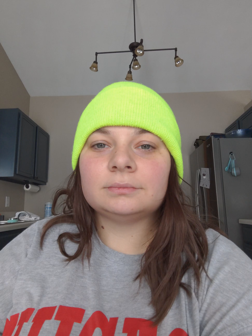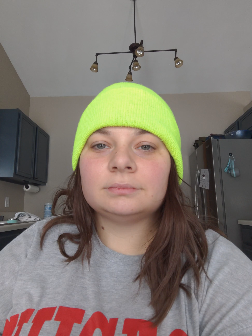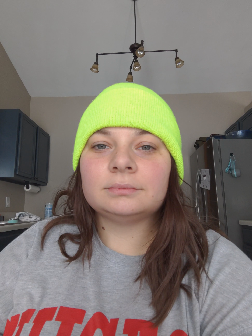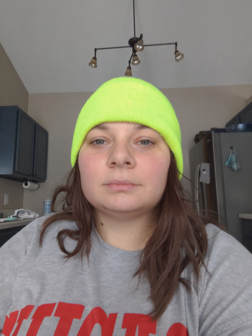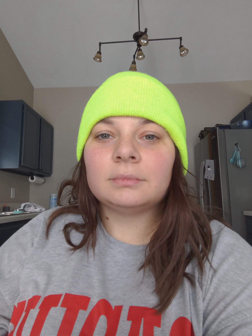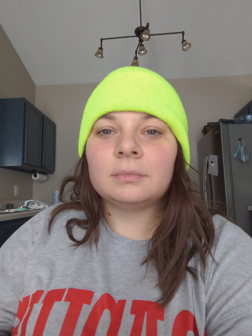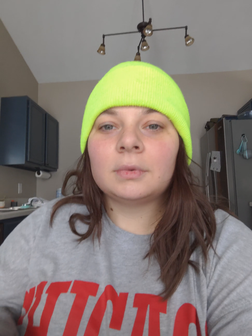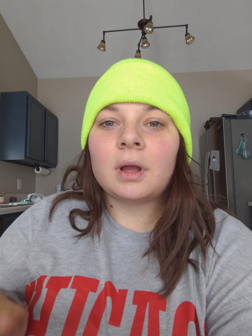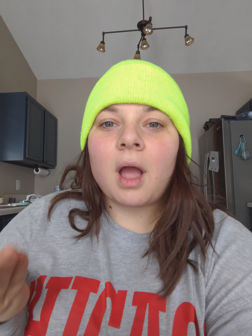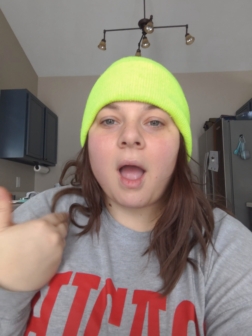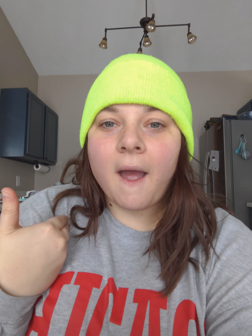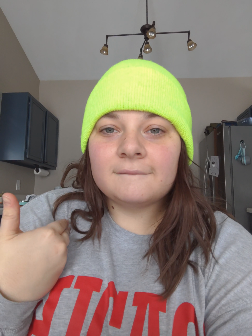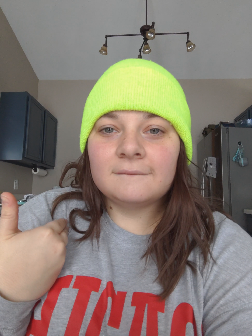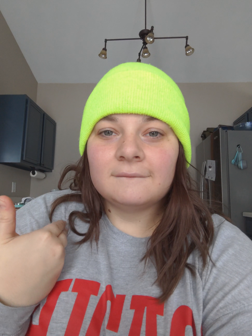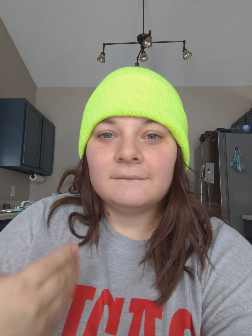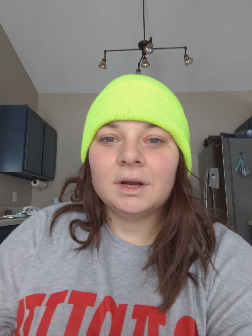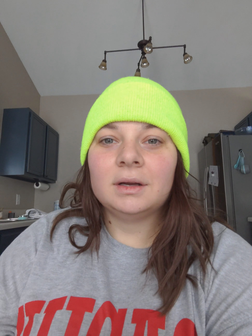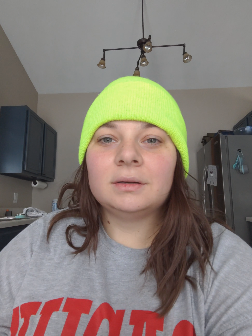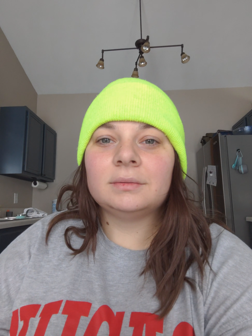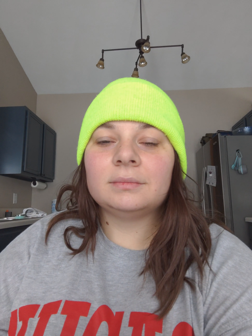have